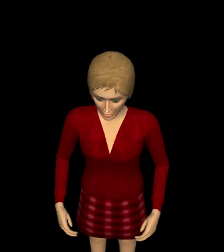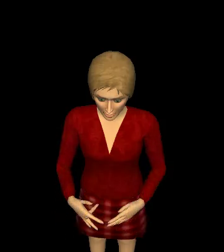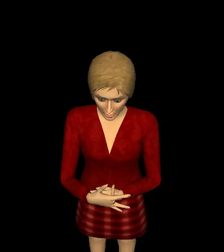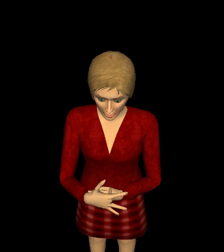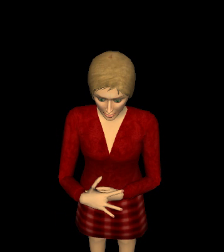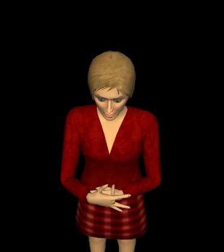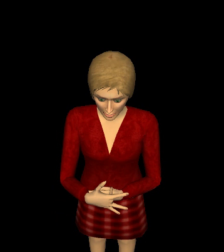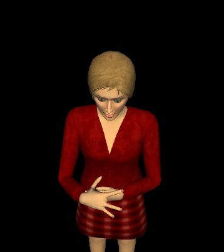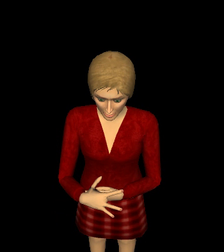تأخر